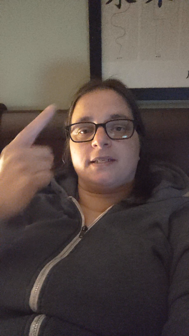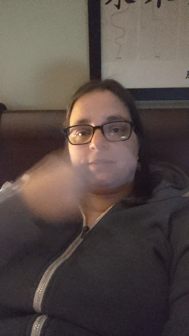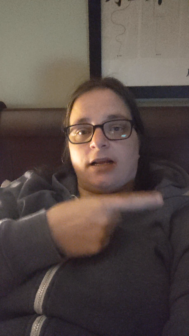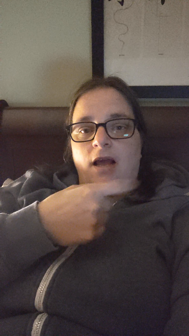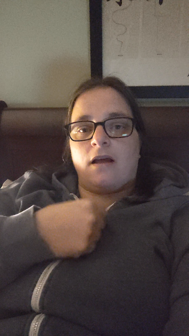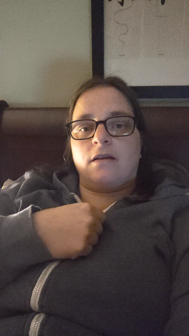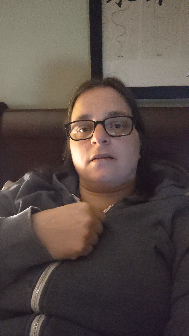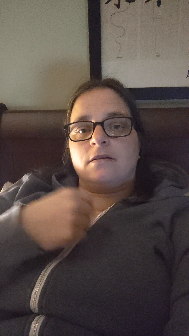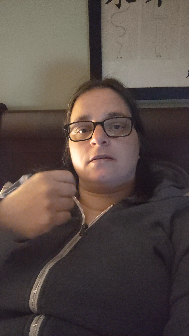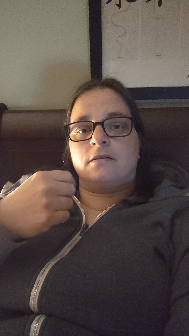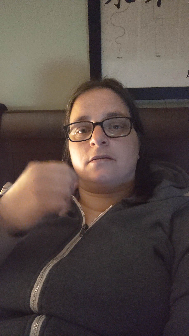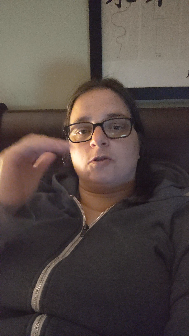short